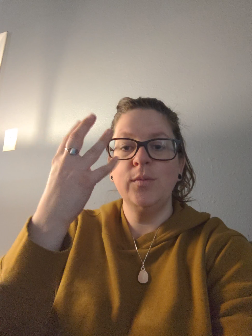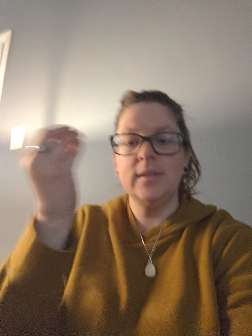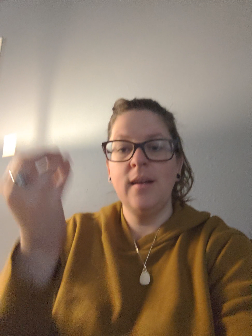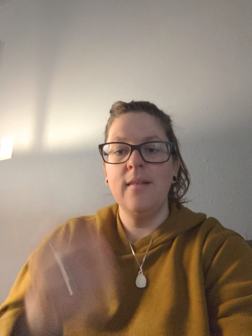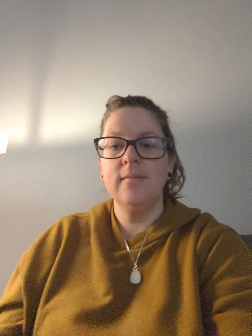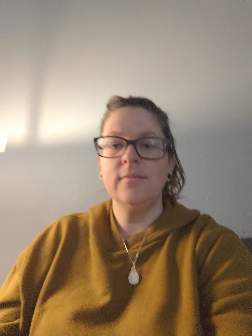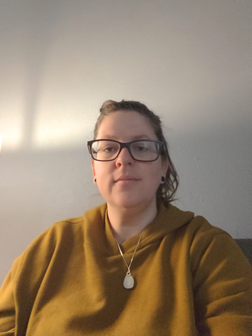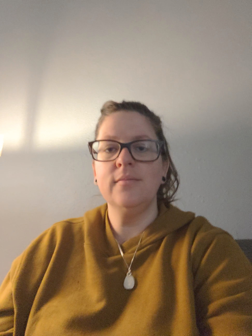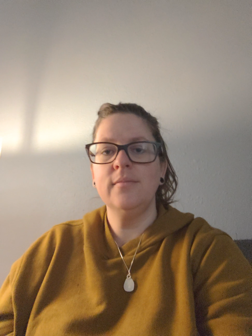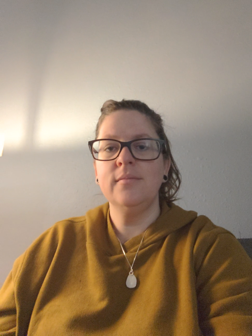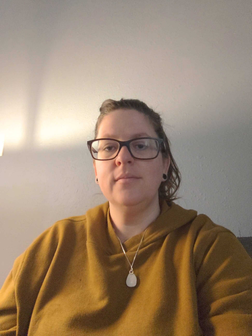outside